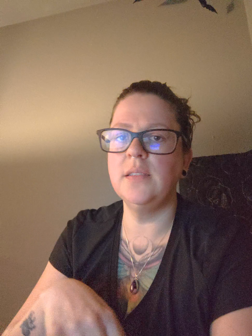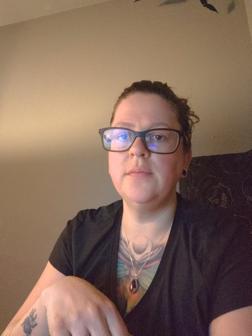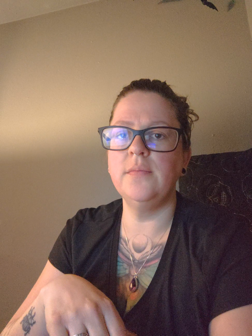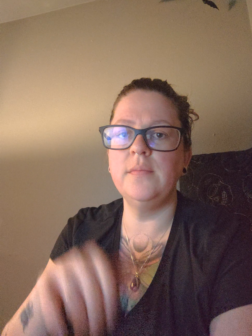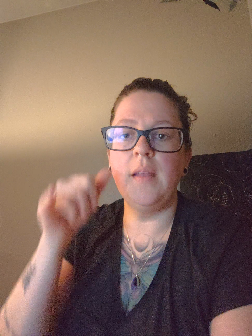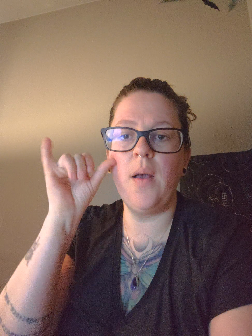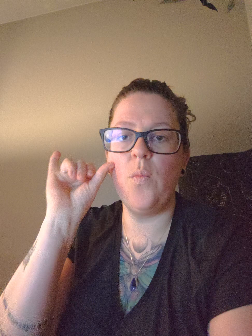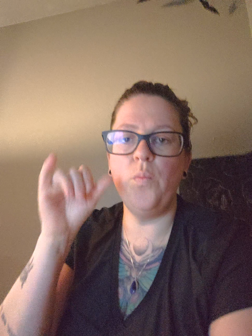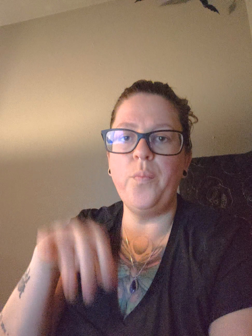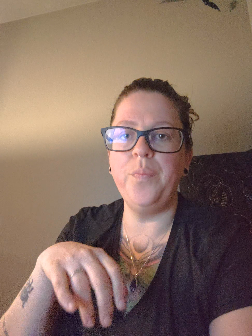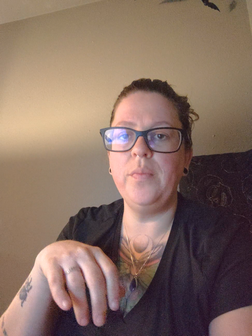cow